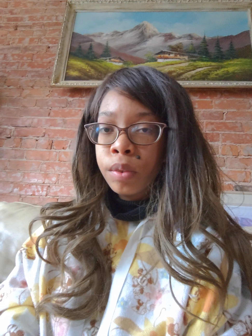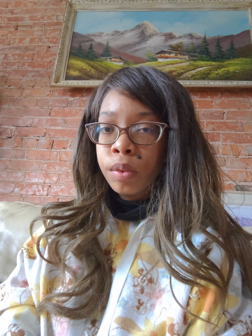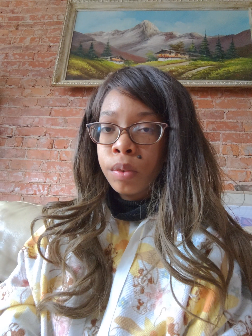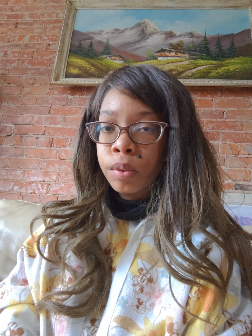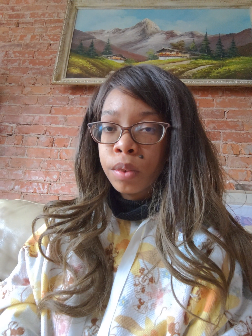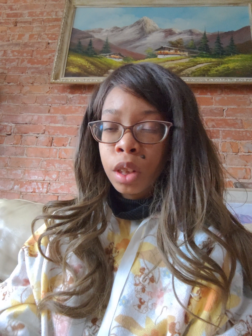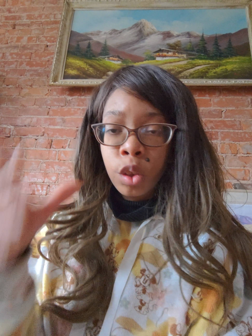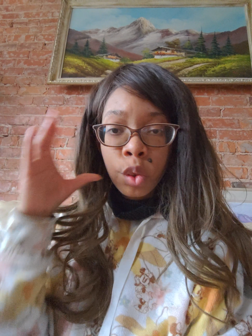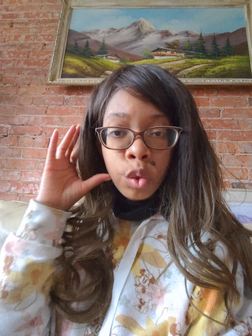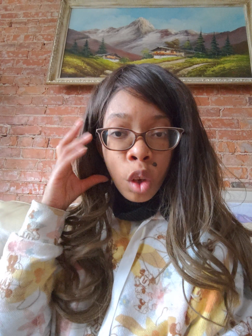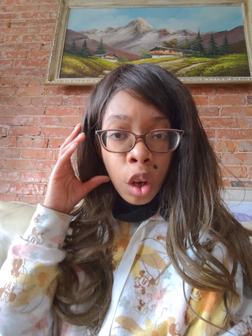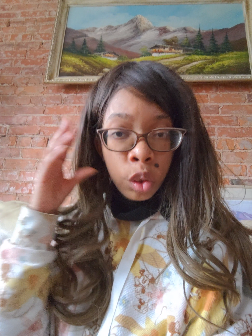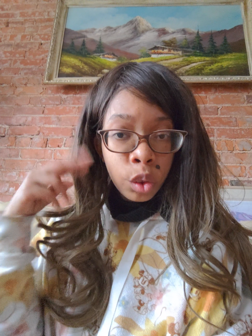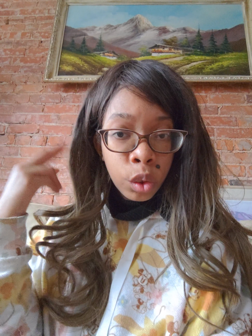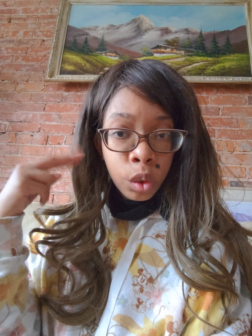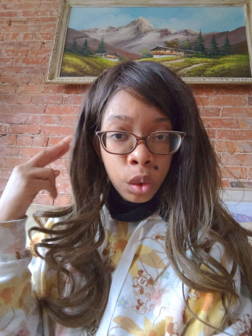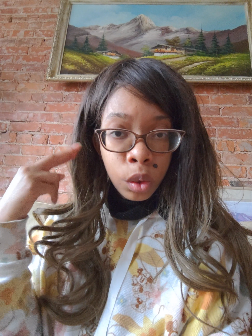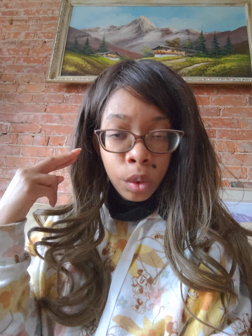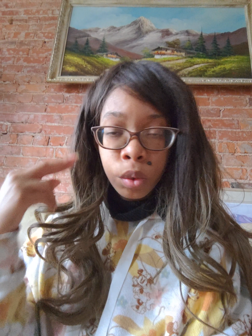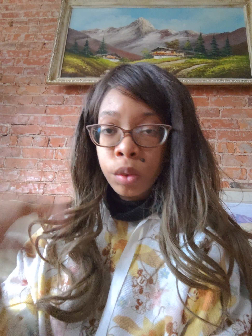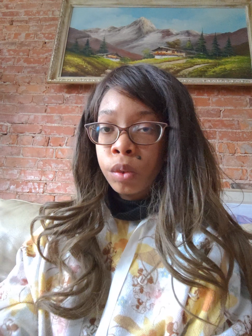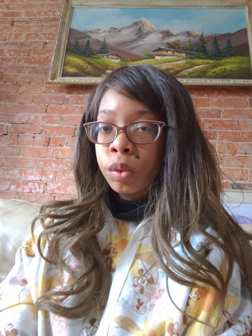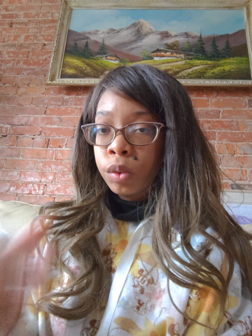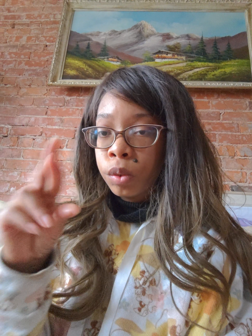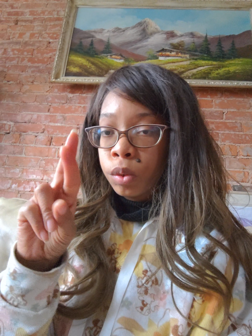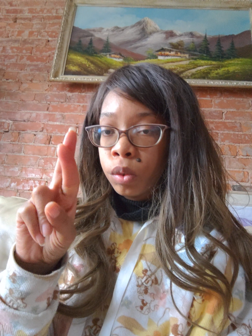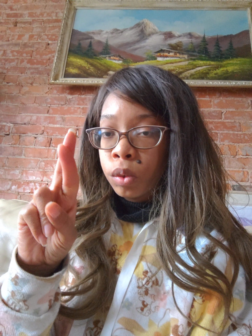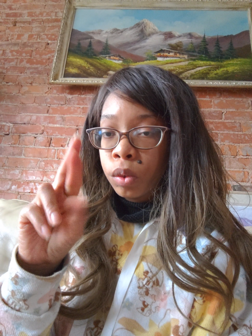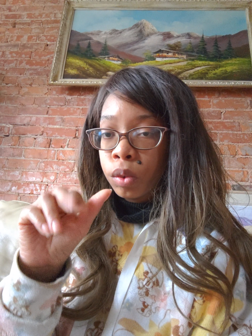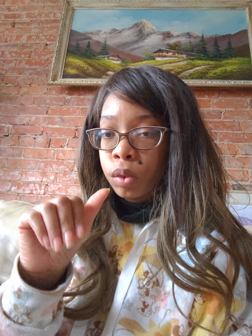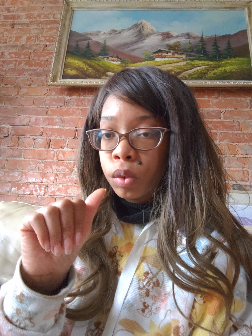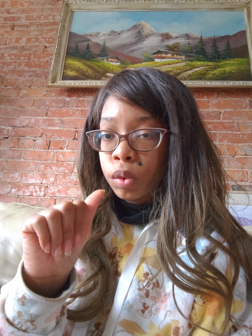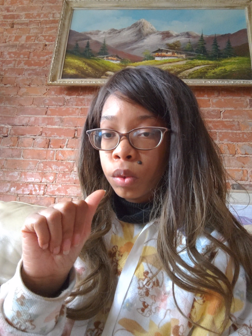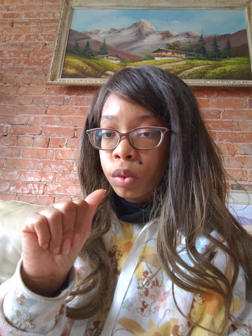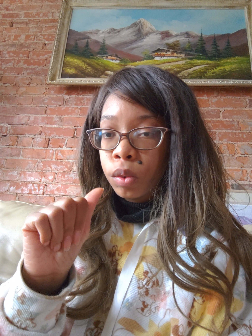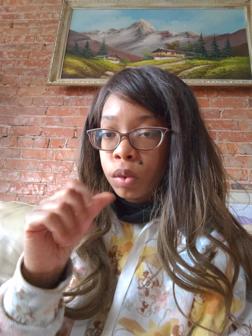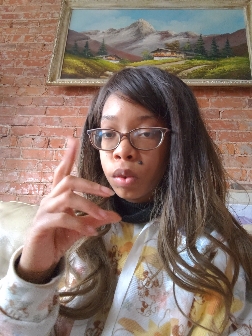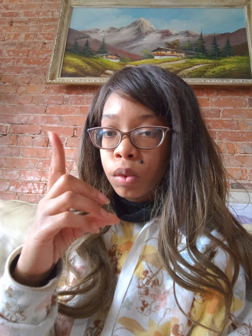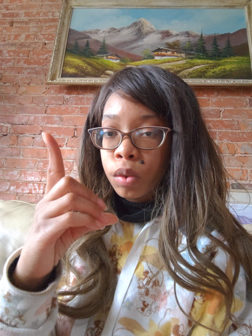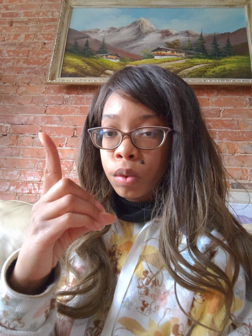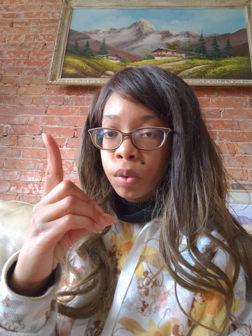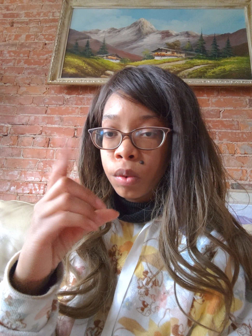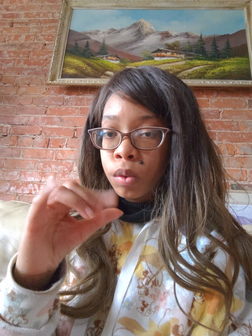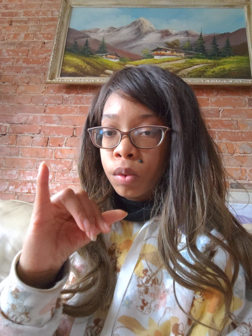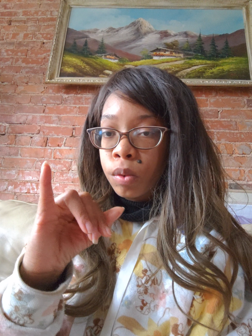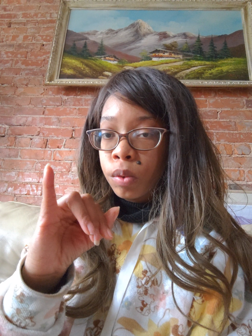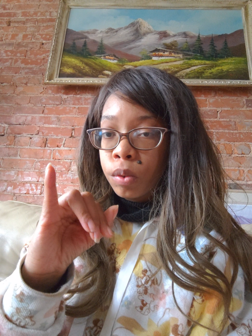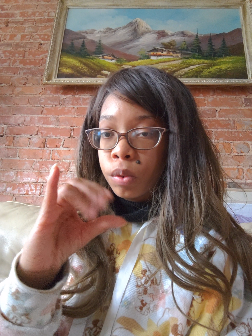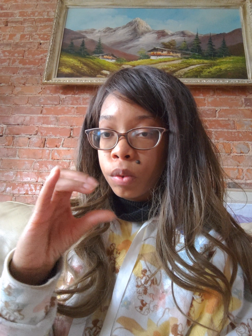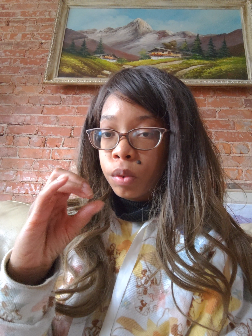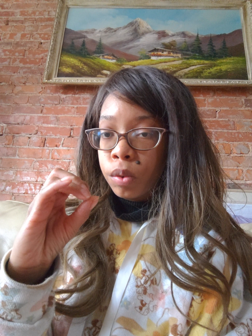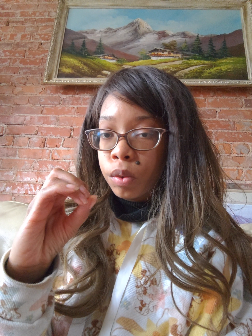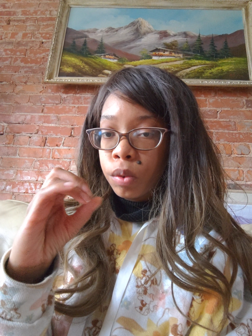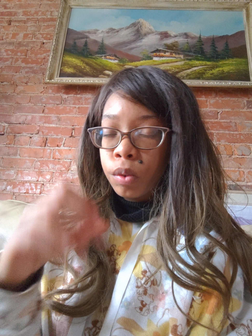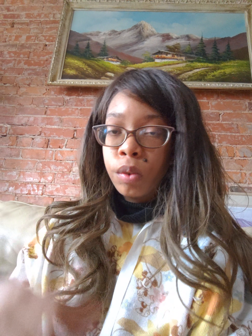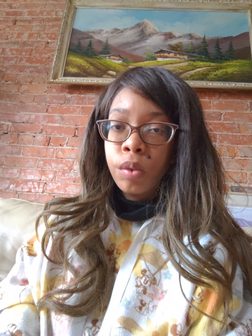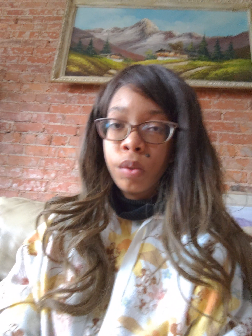radio